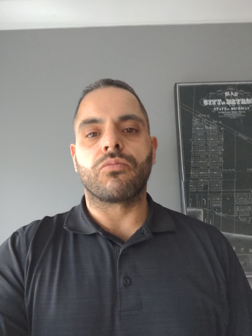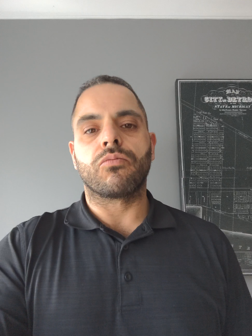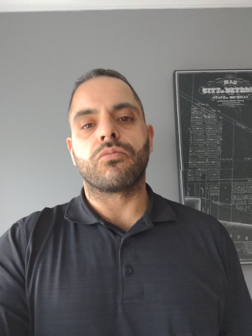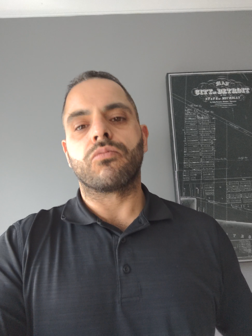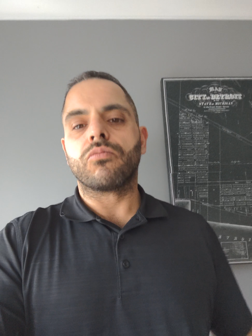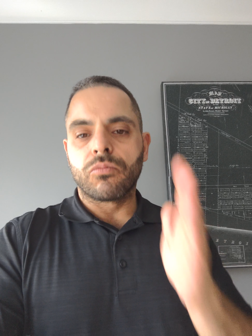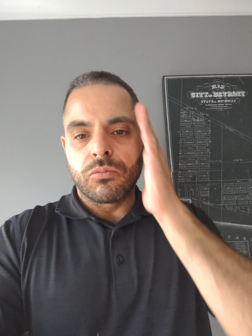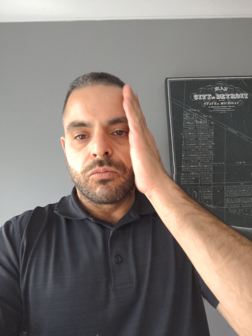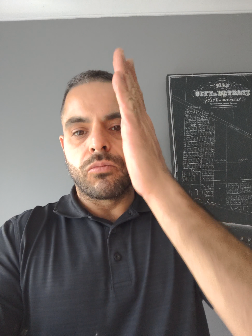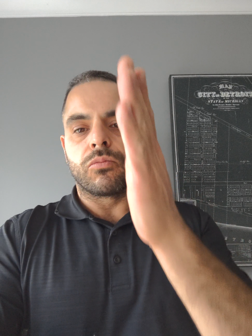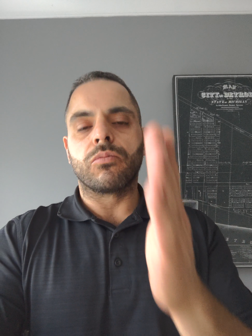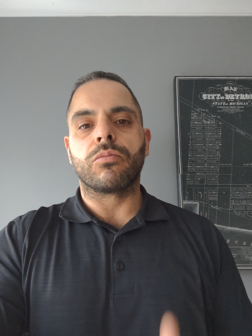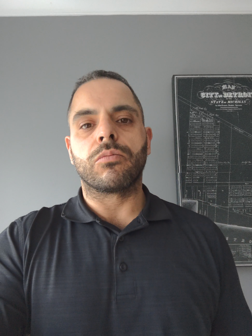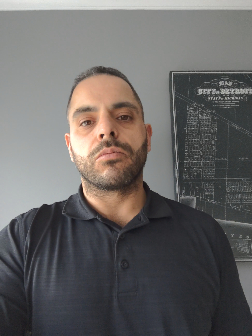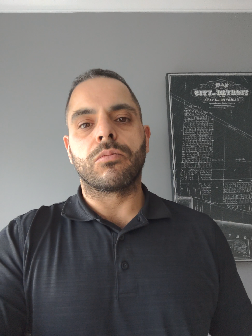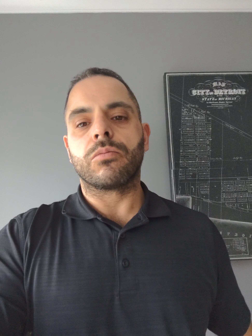will